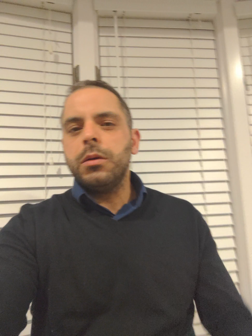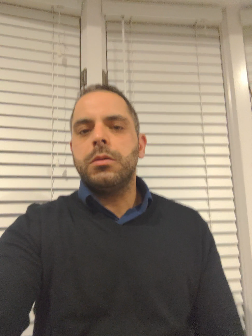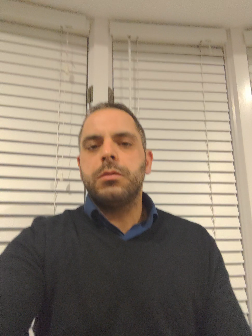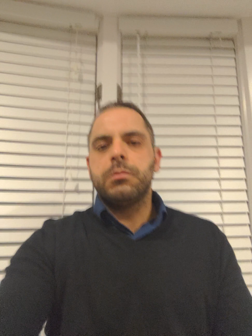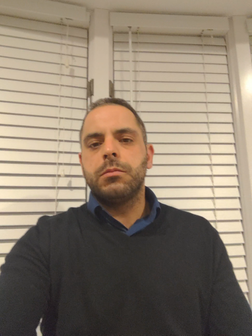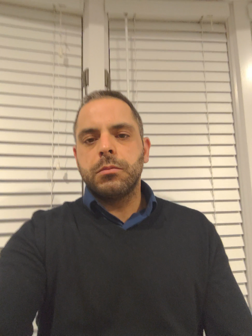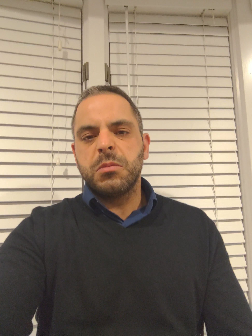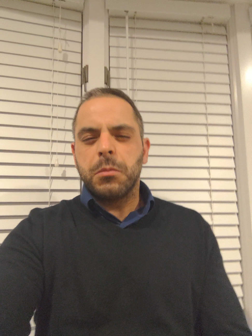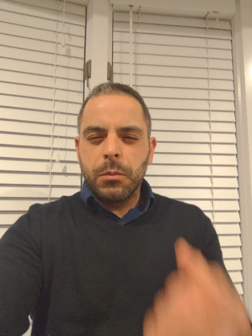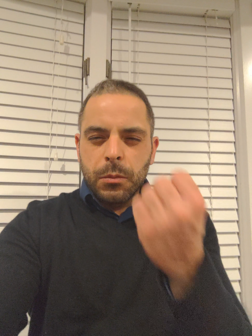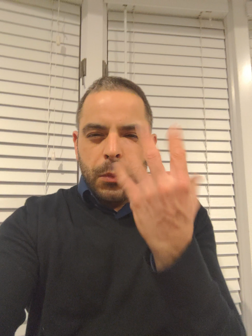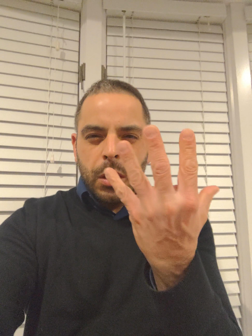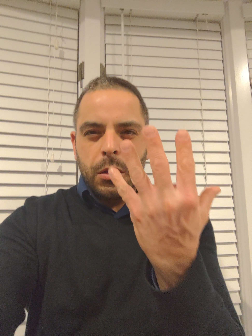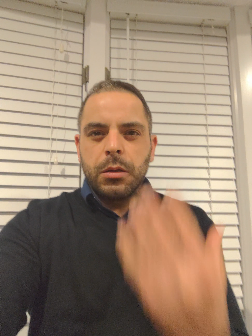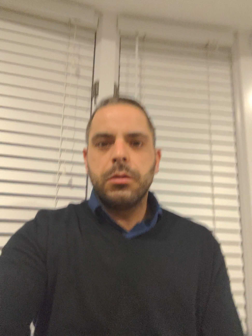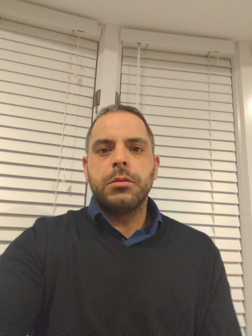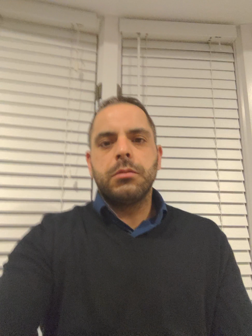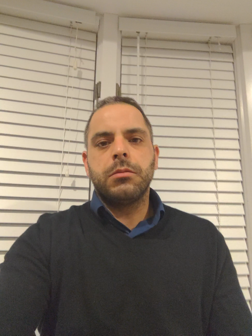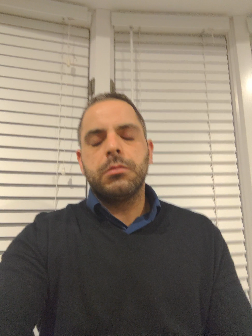many